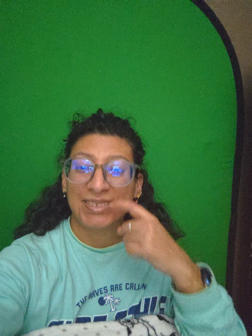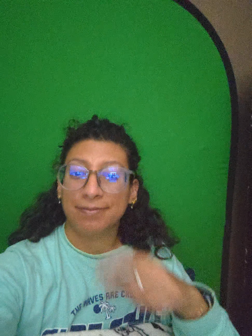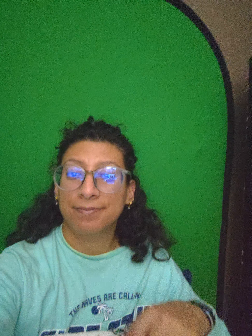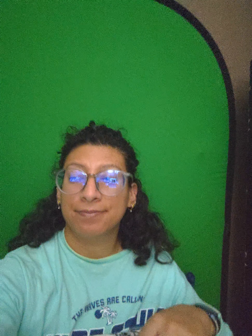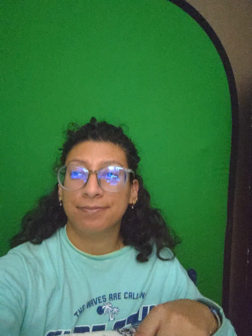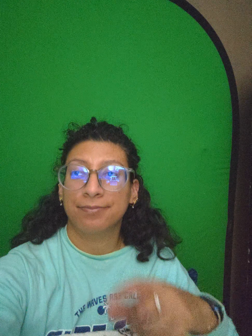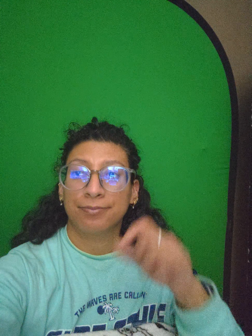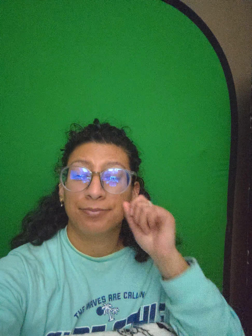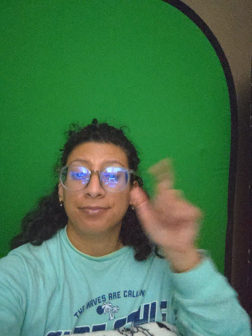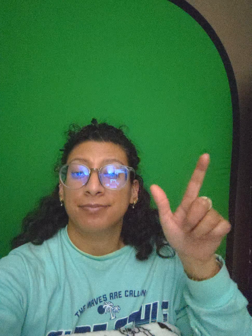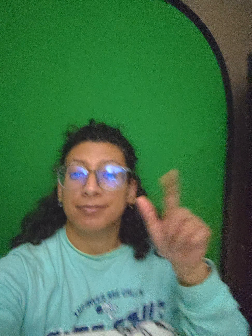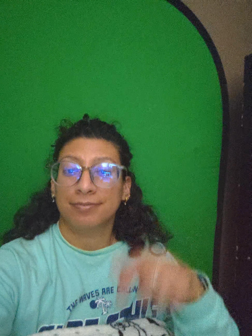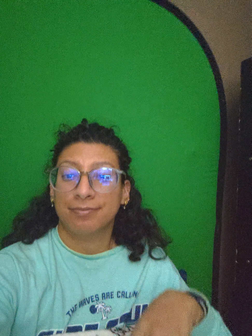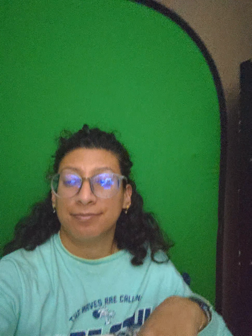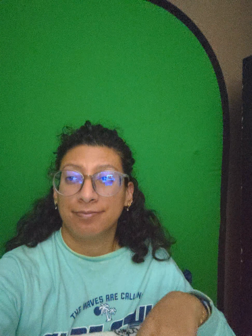awake